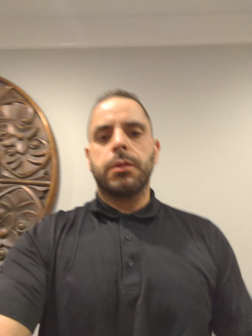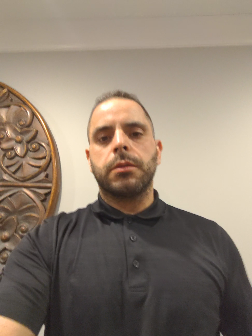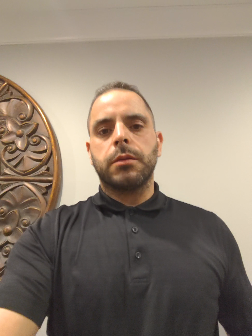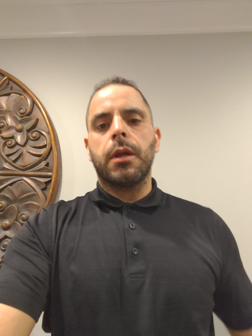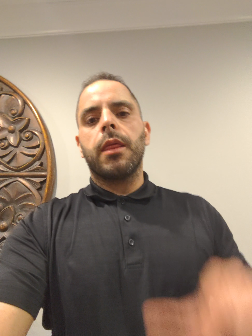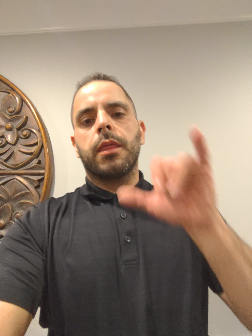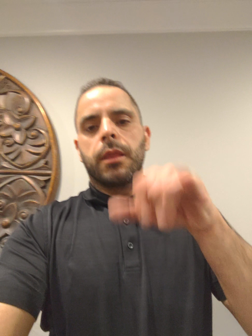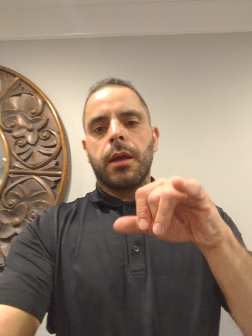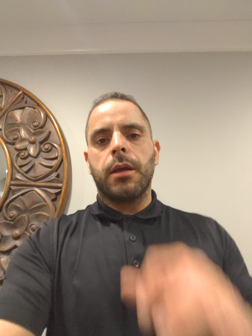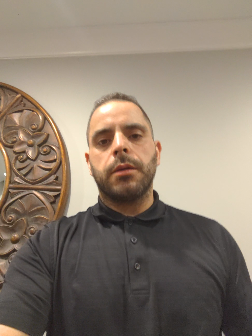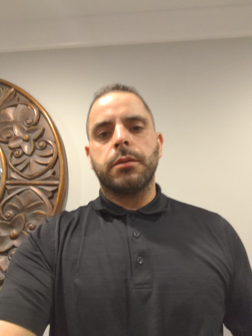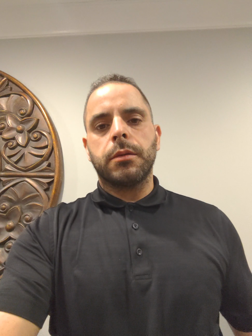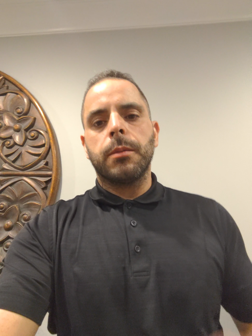that